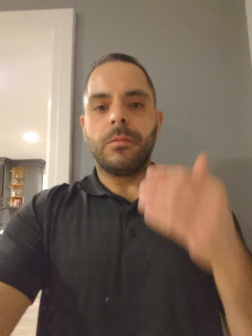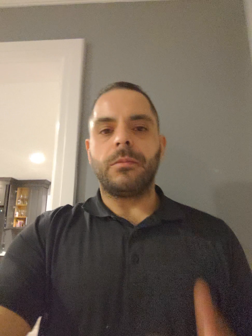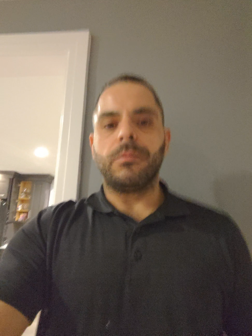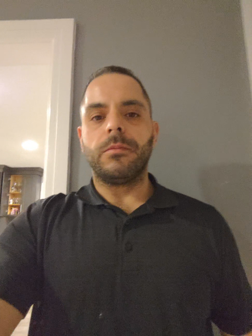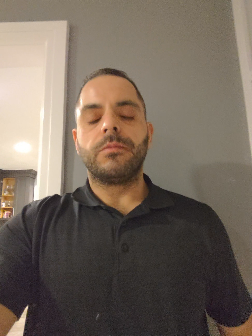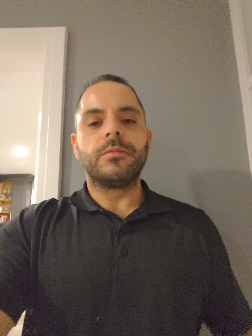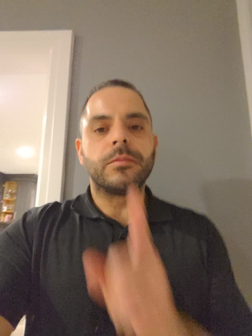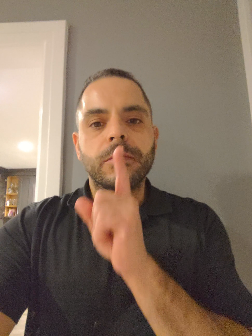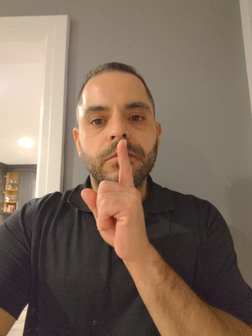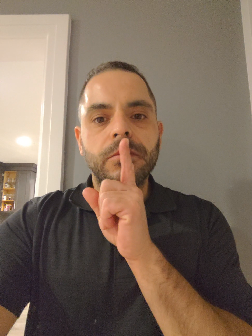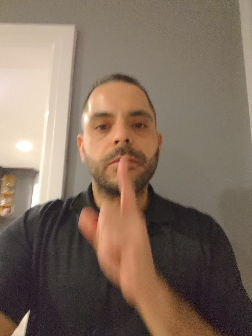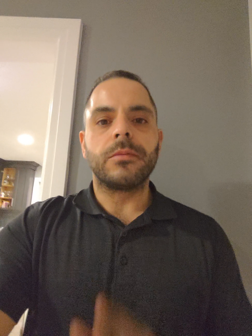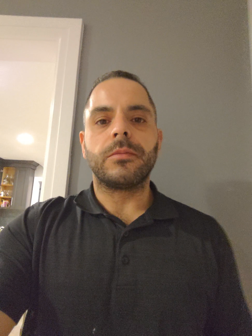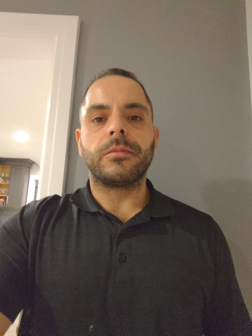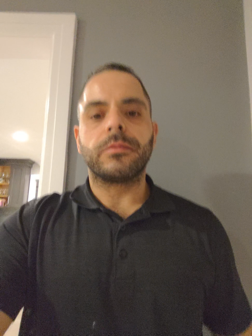shhh